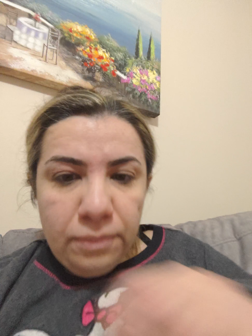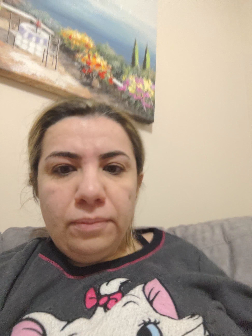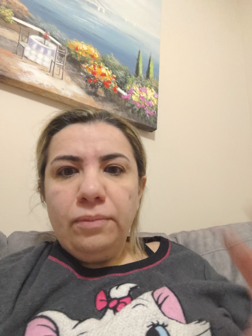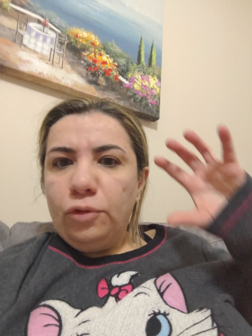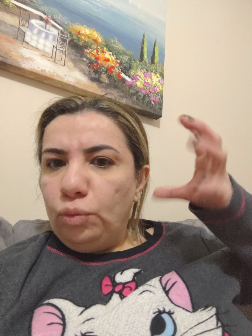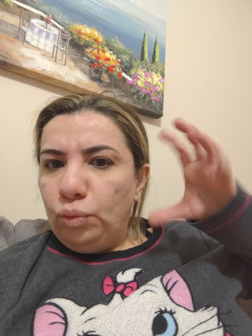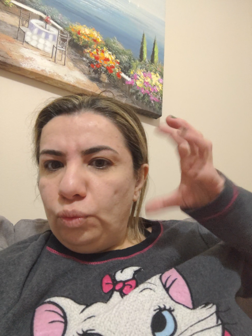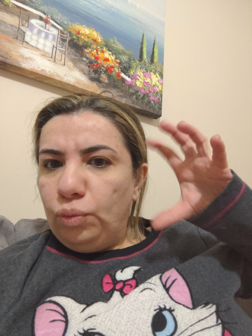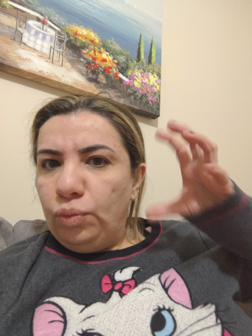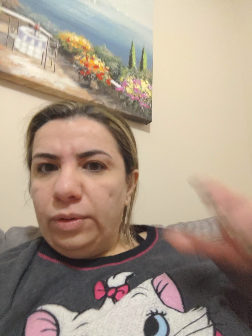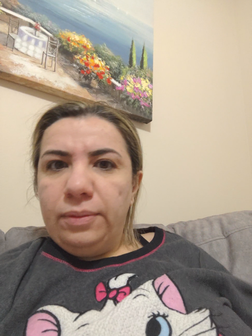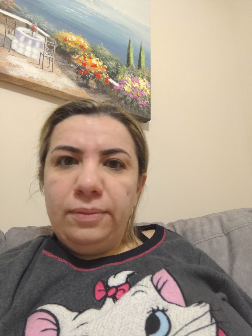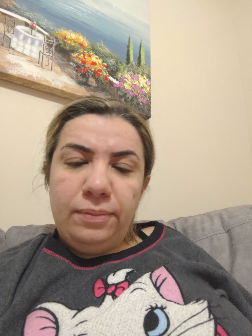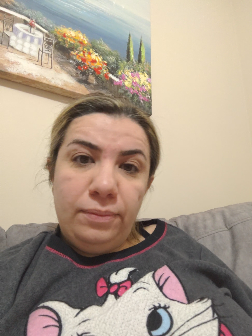radio